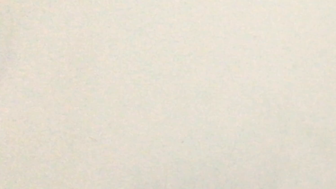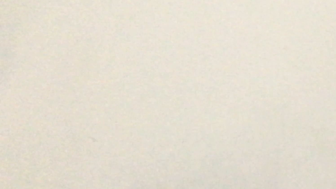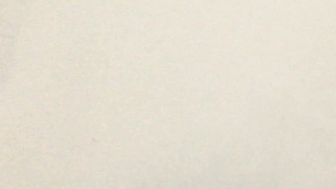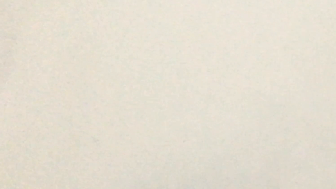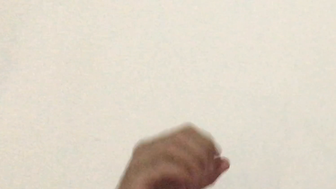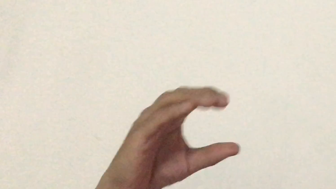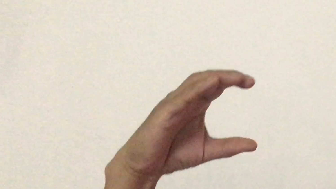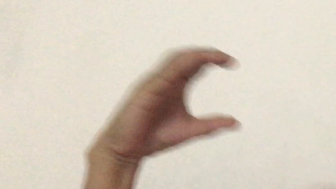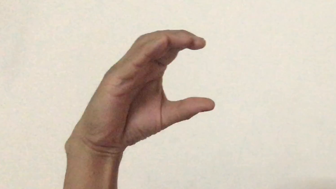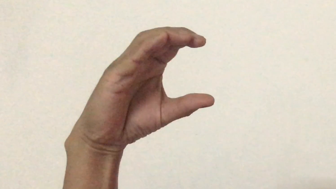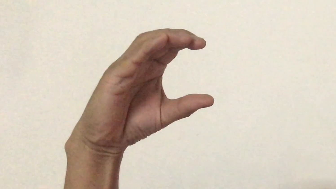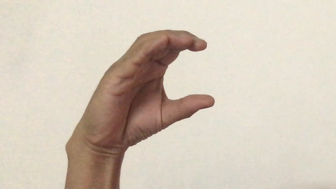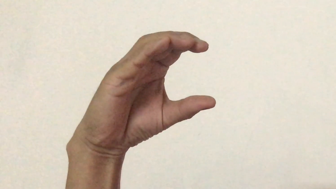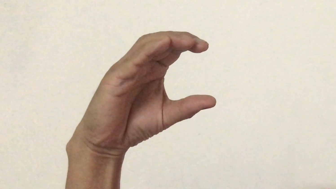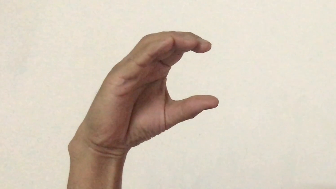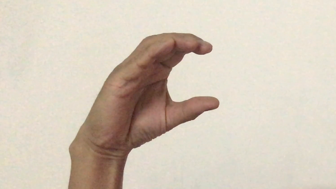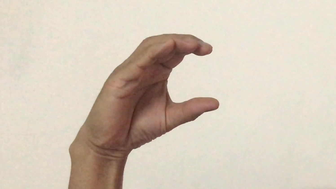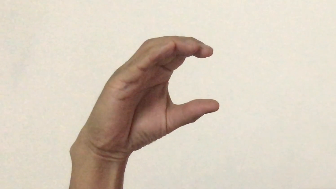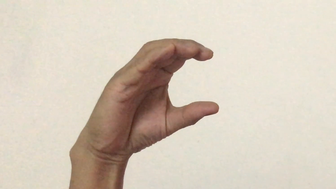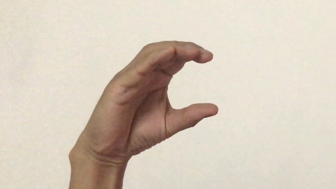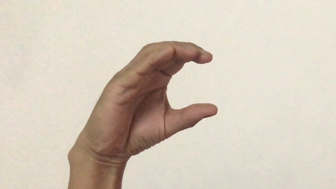ऋ